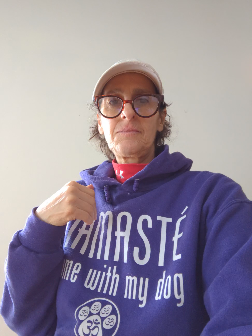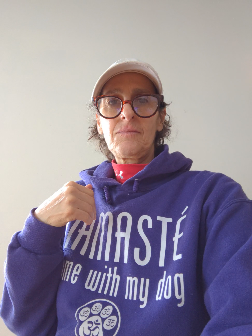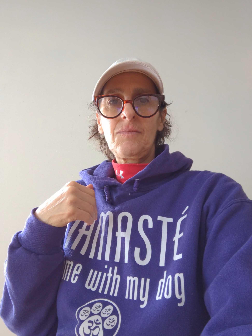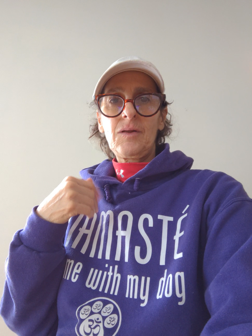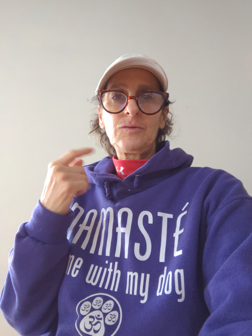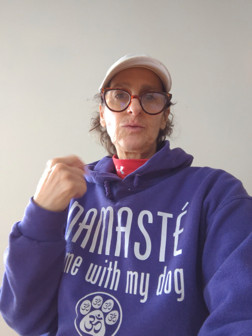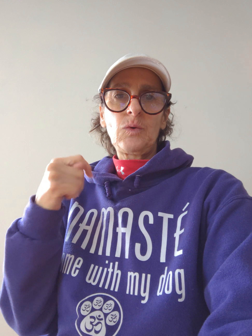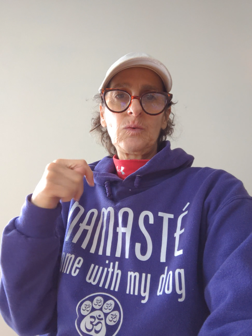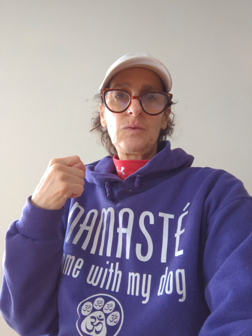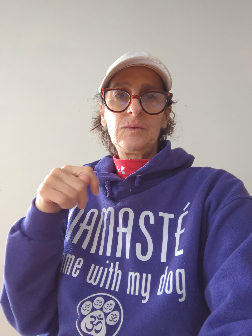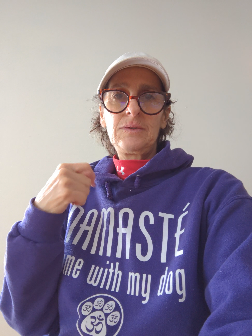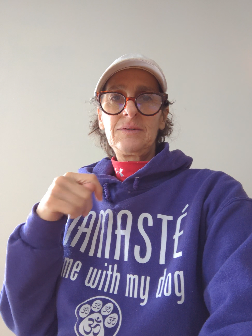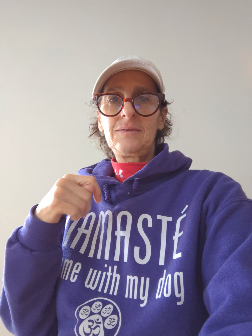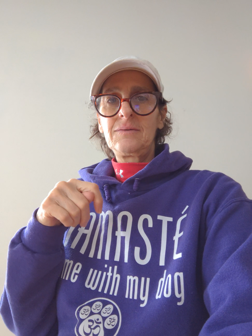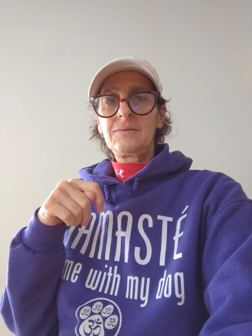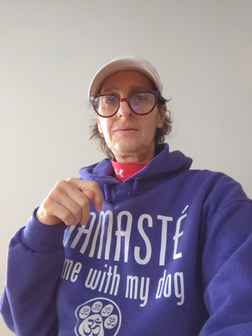toy